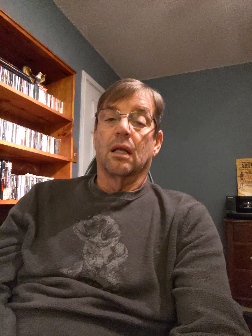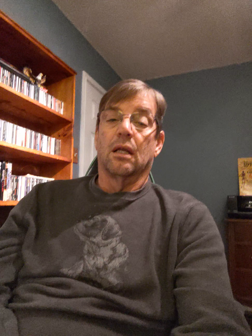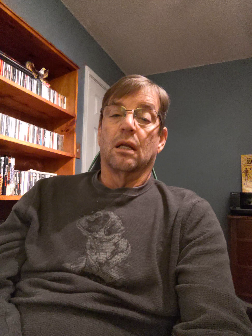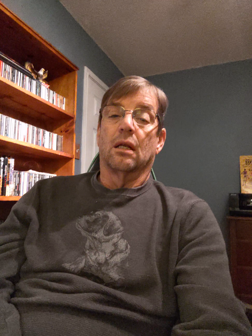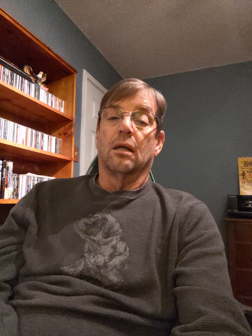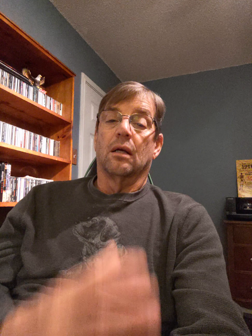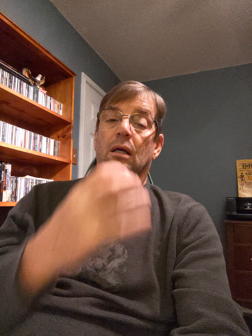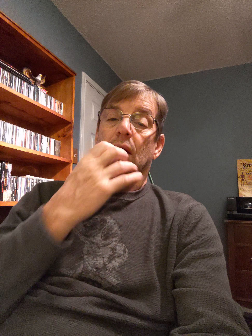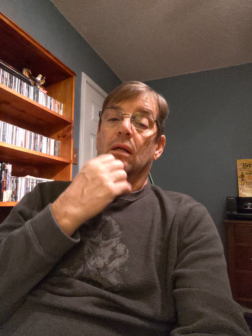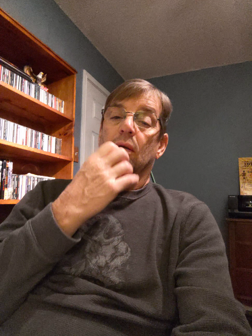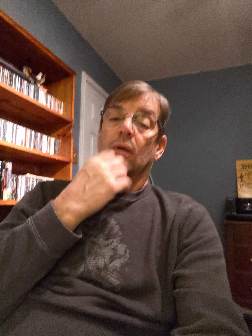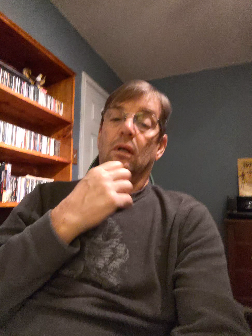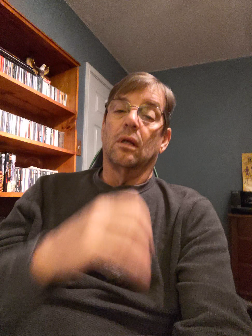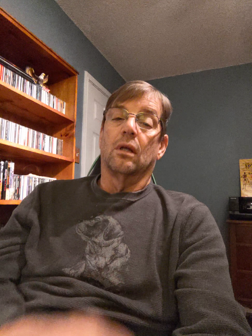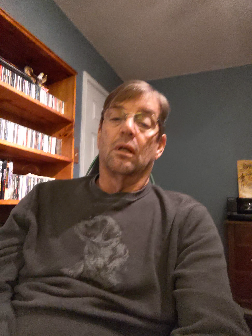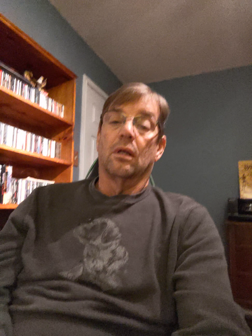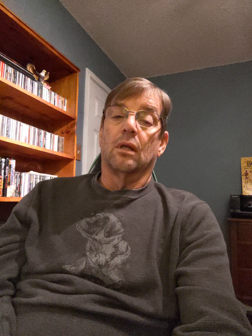underwear